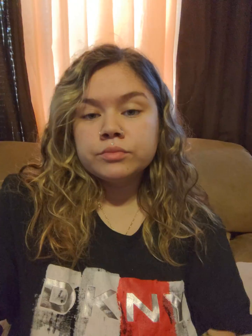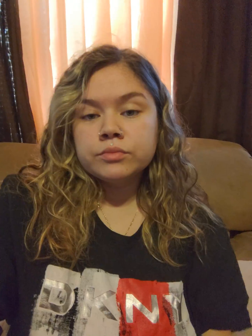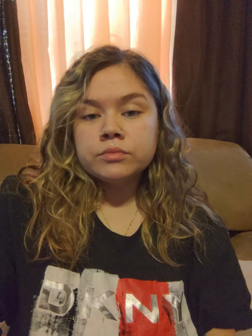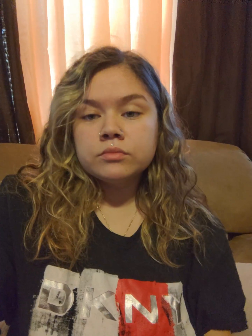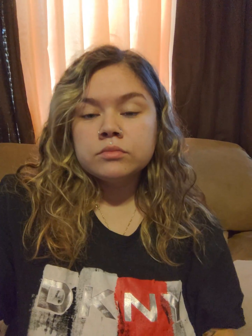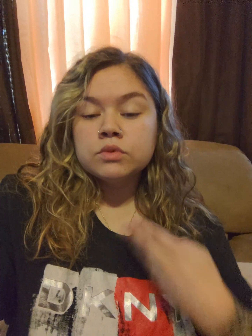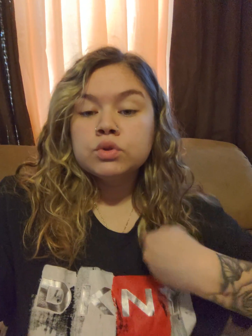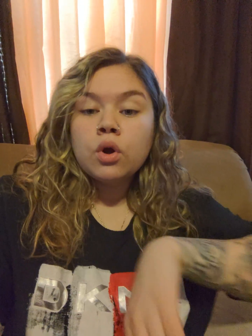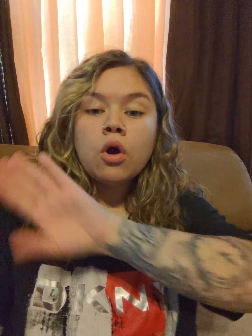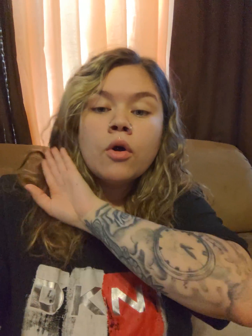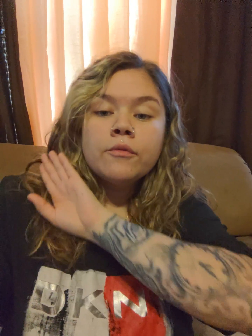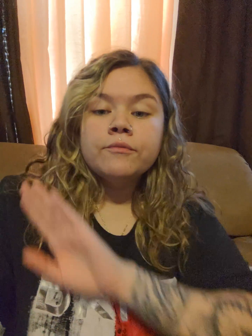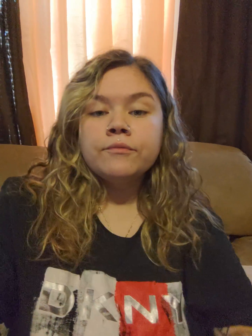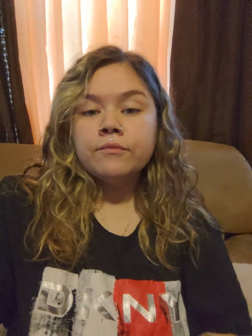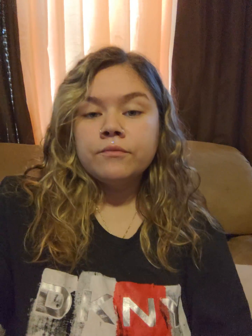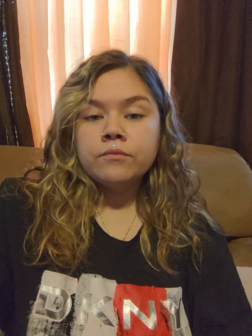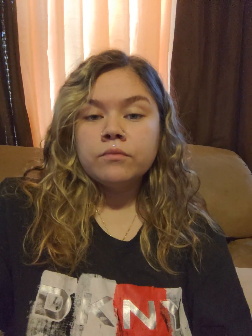scarf